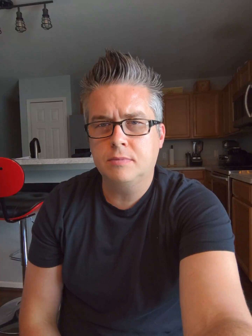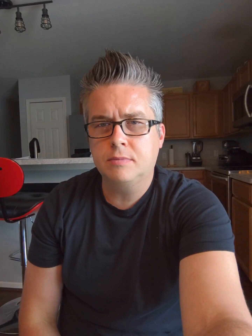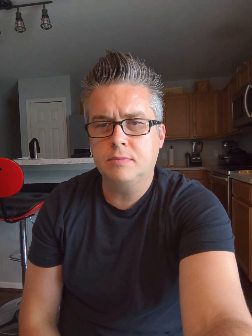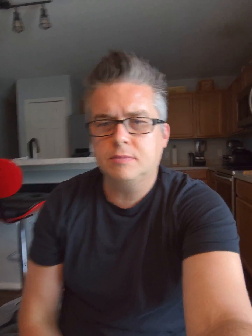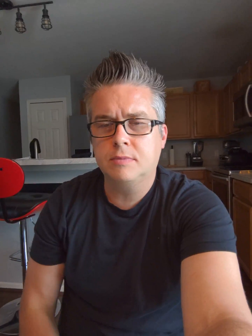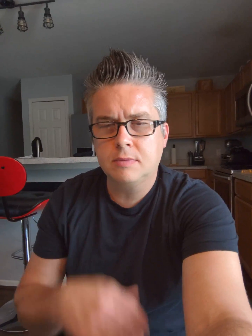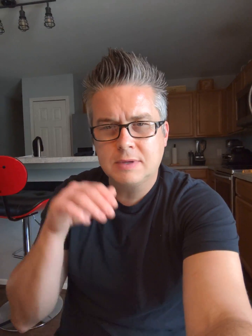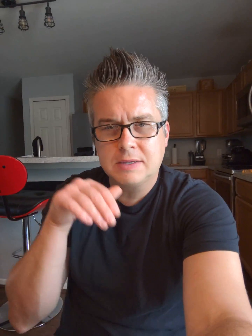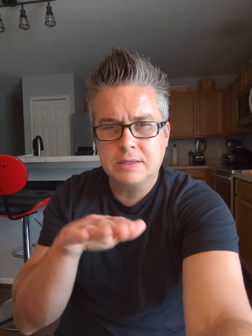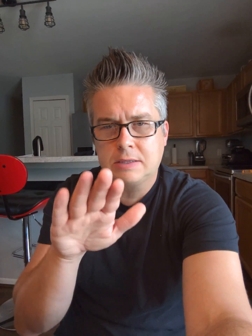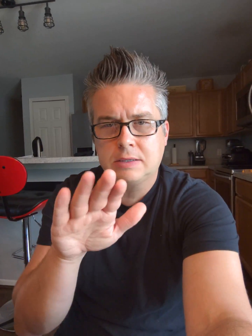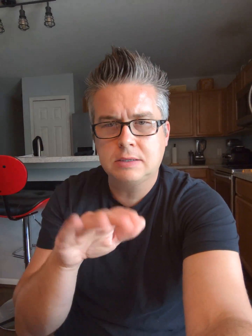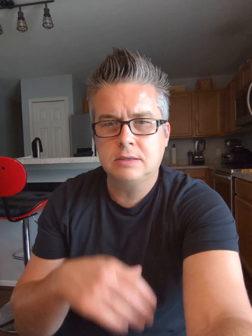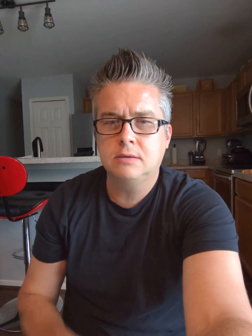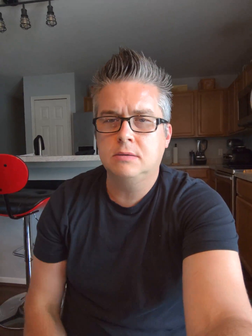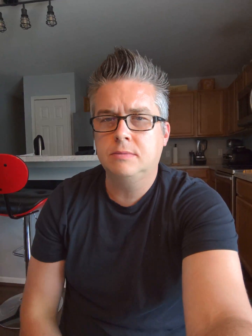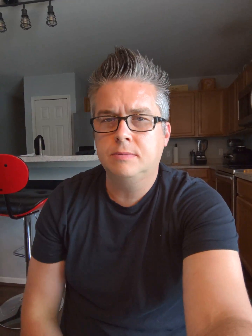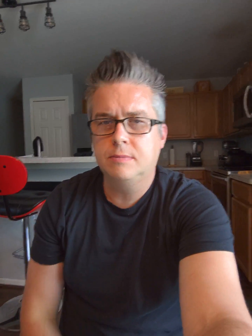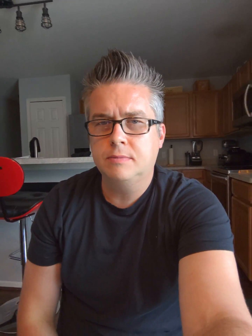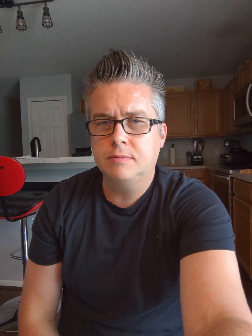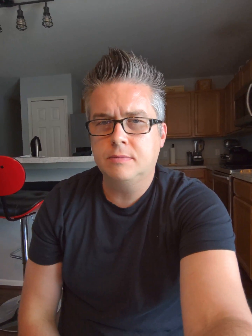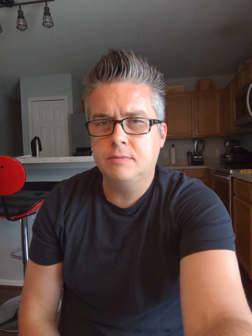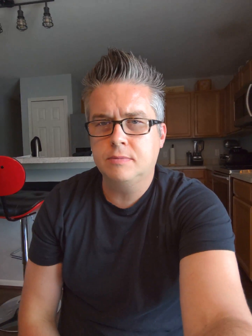enter